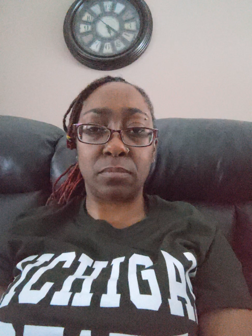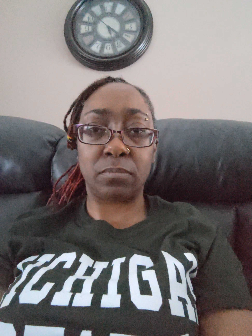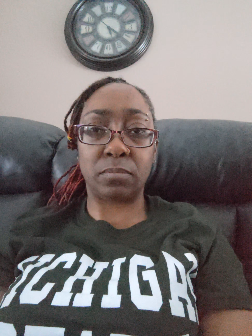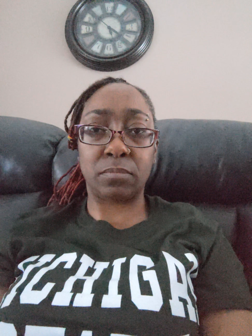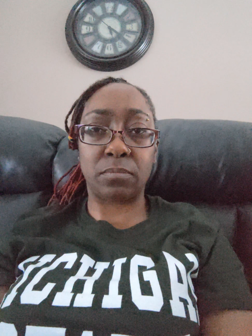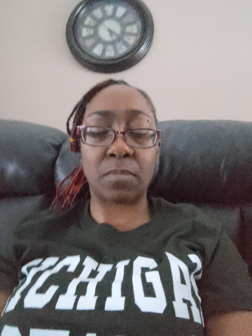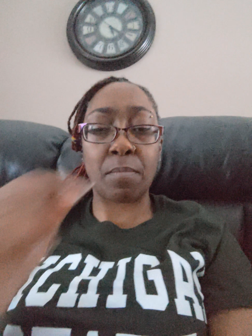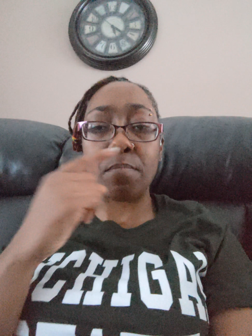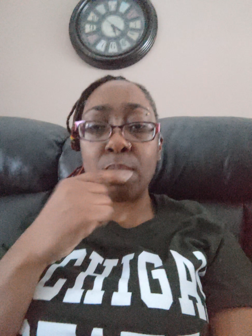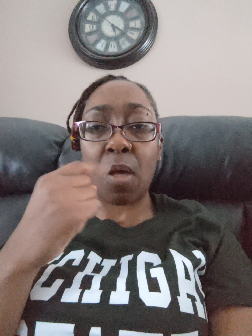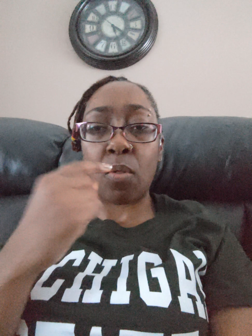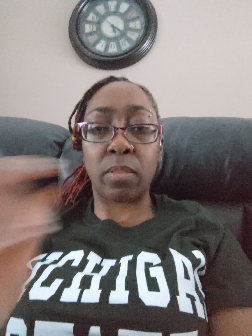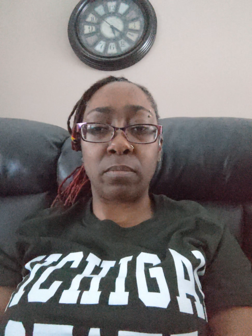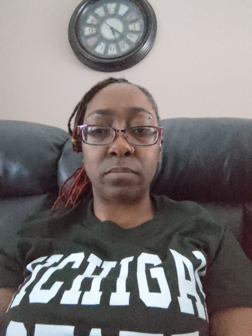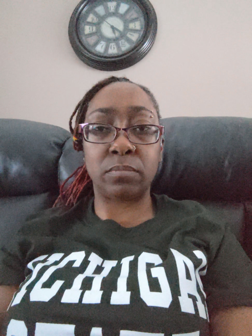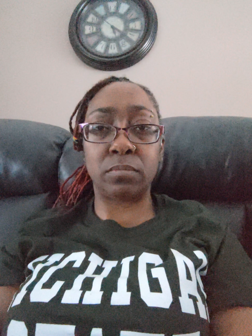mouth